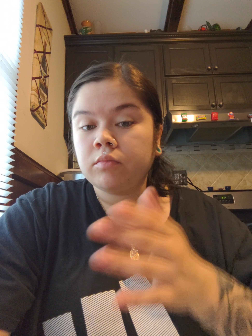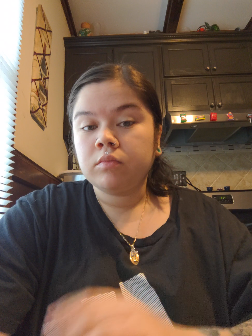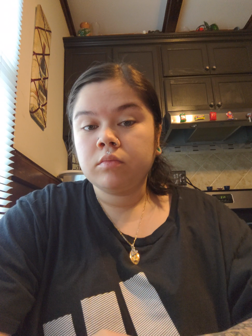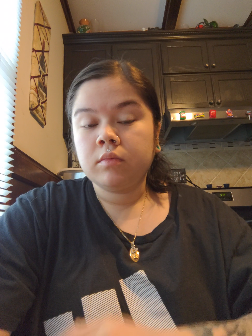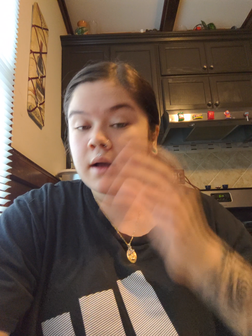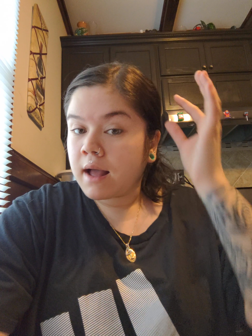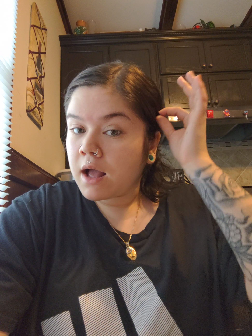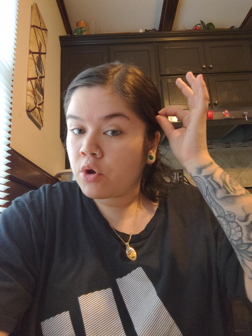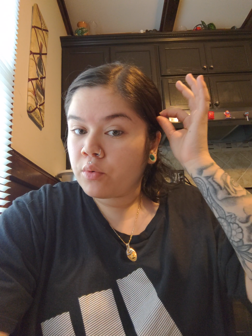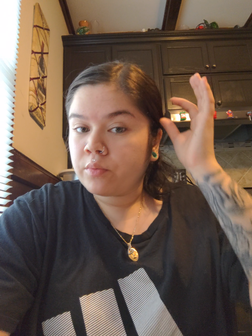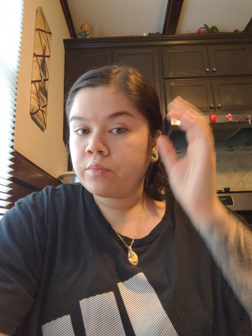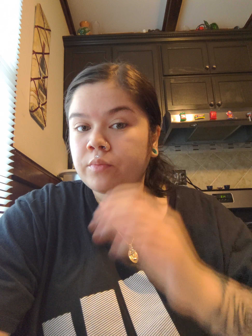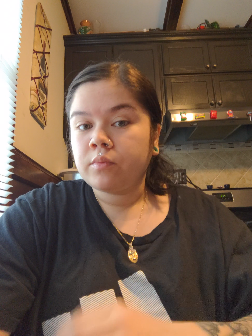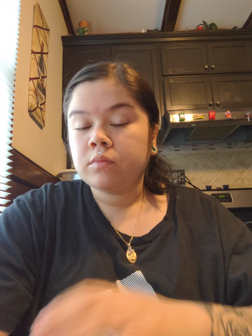hair